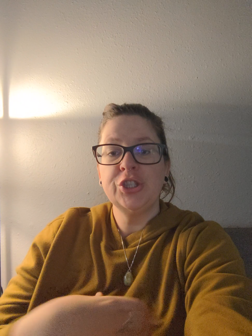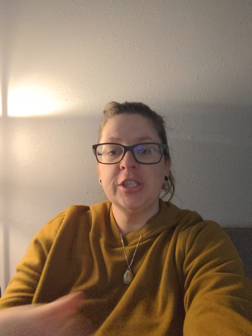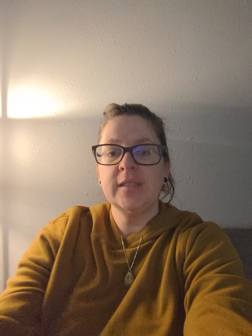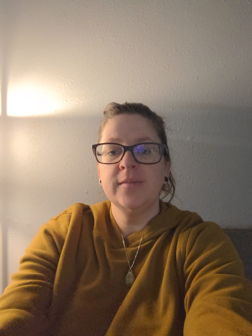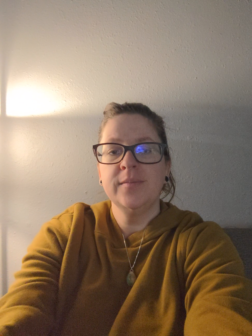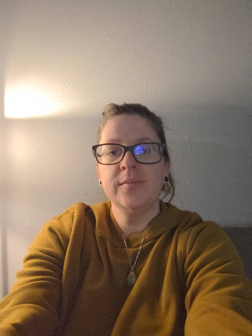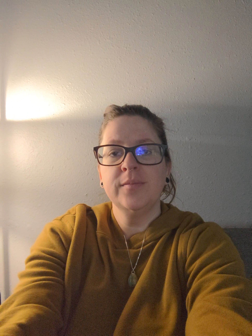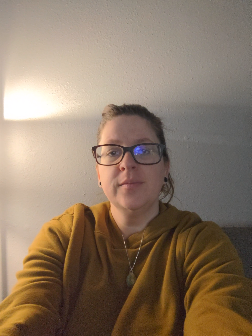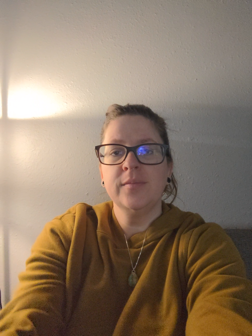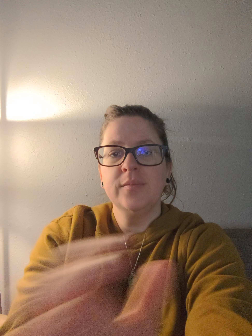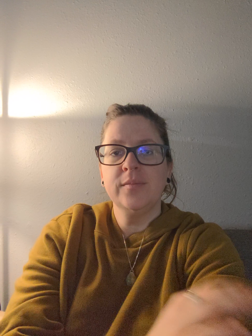hungry